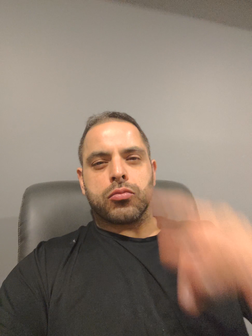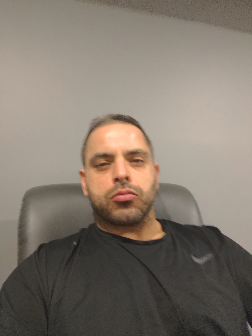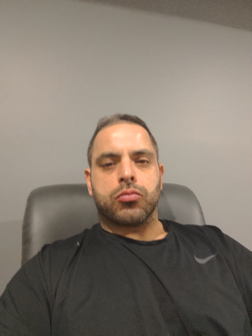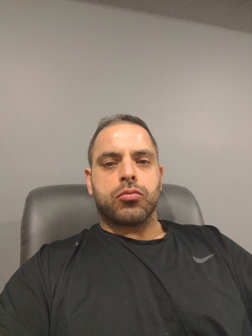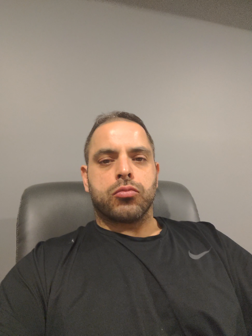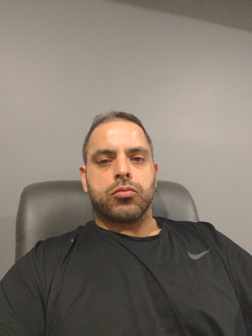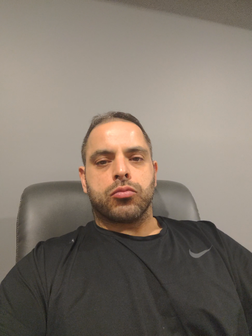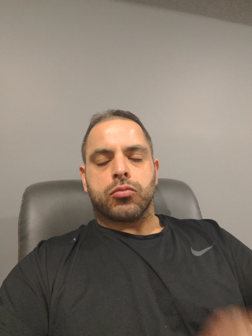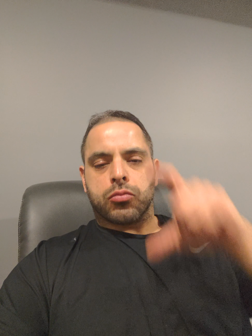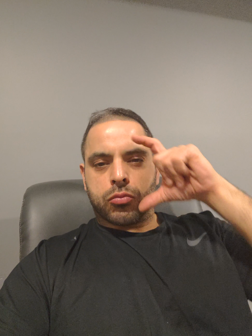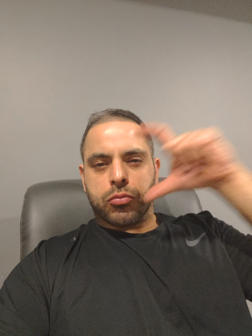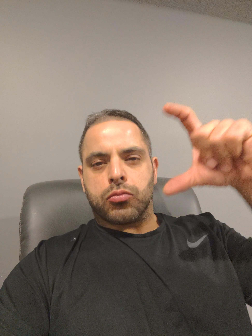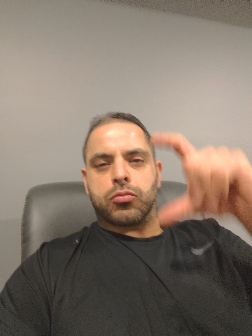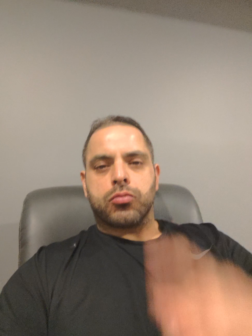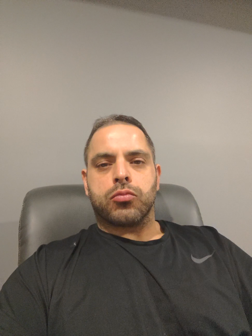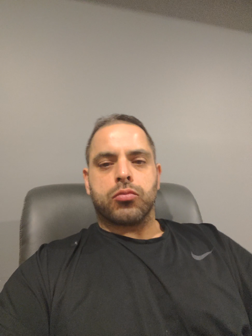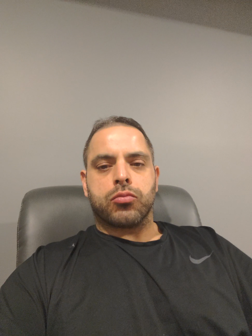moon